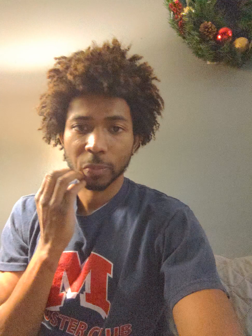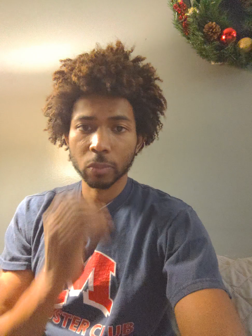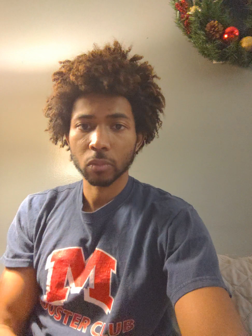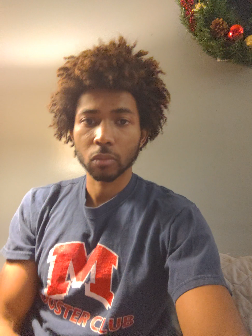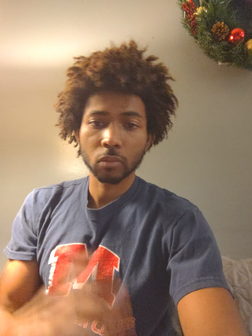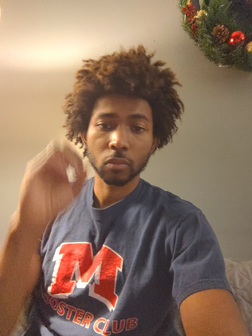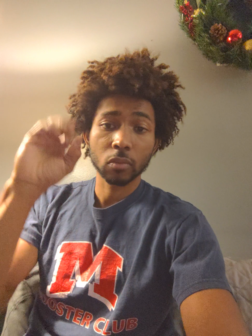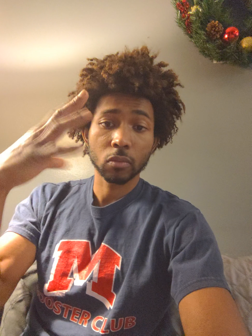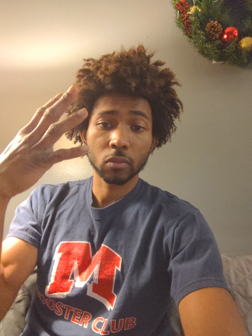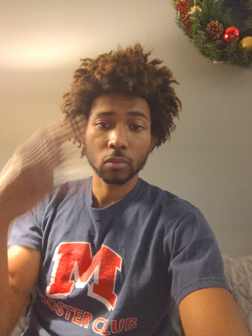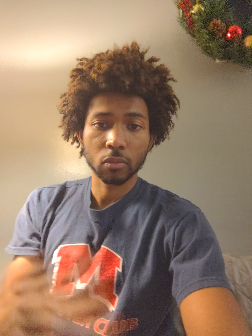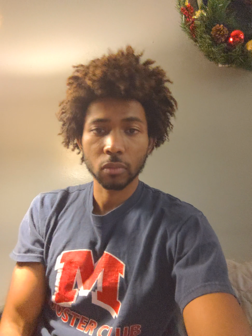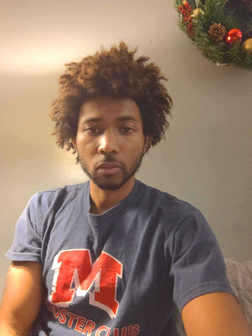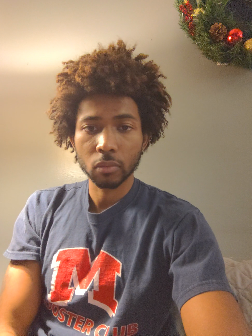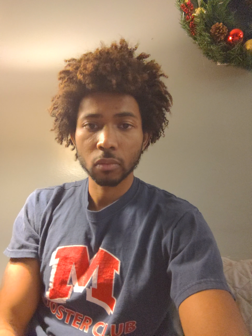sun